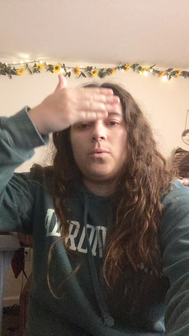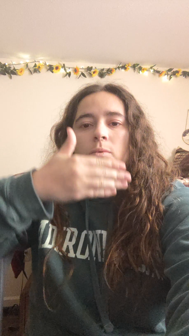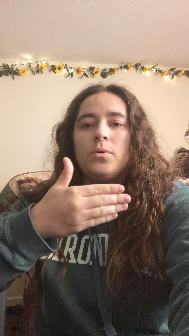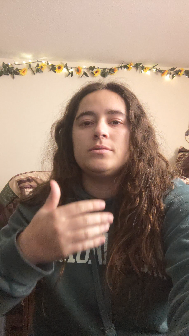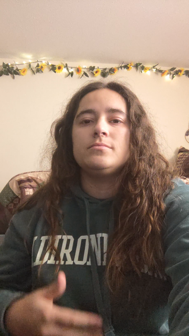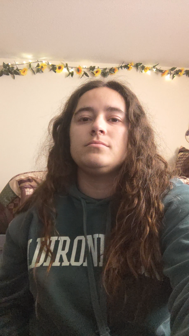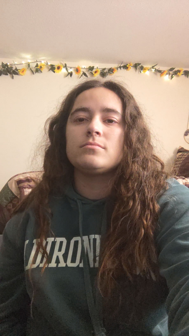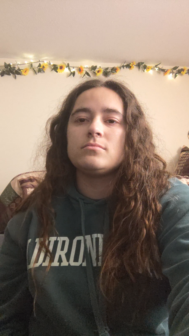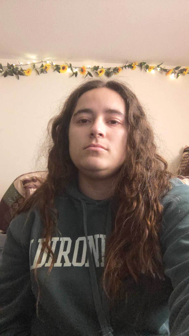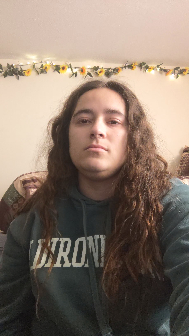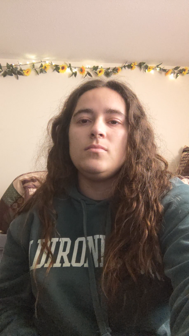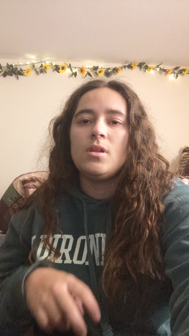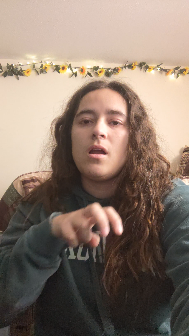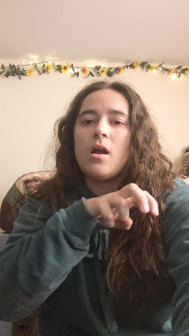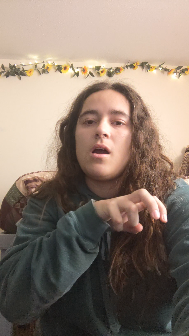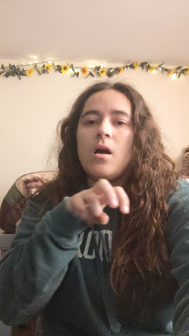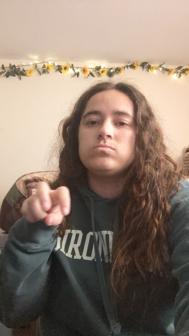couch